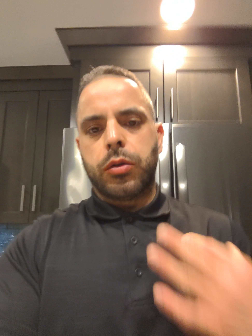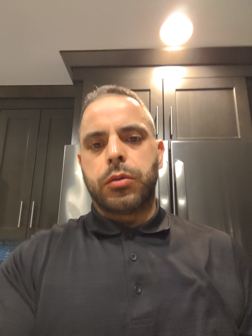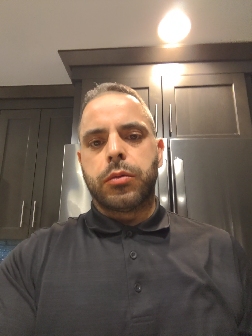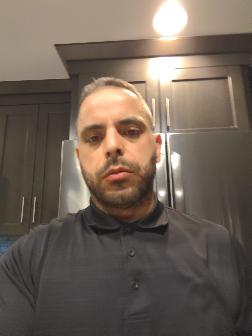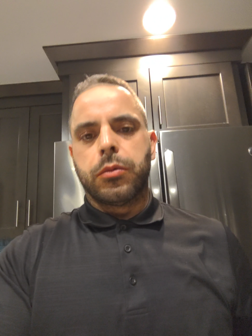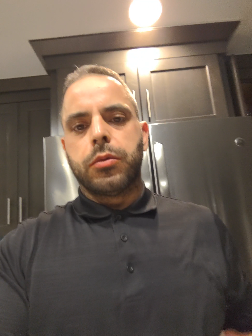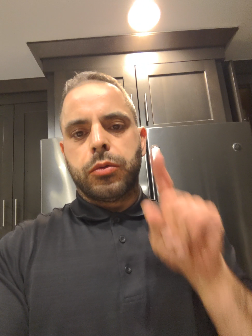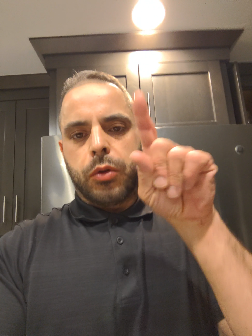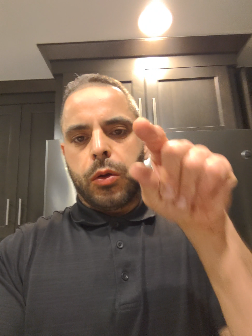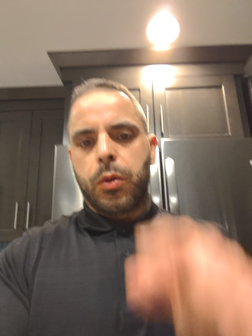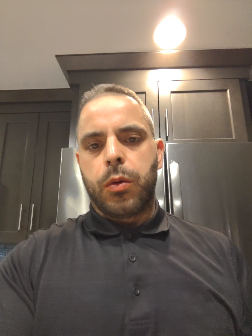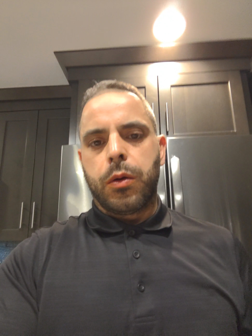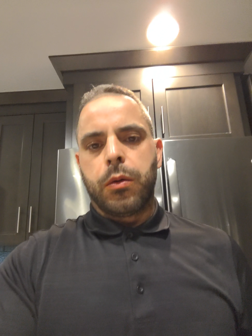go